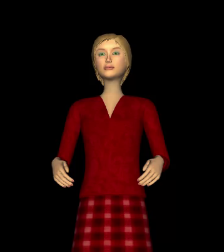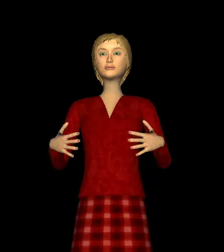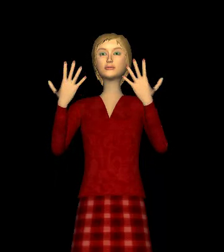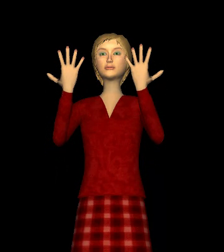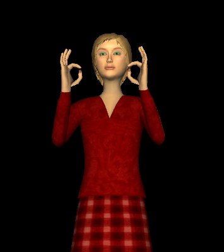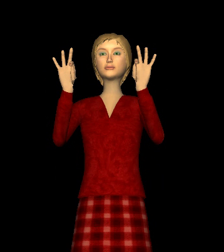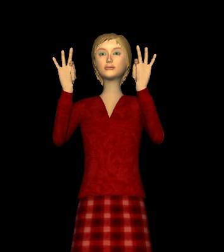10